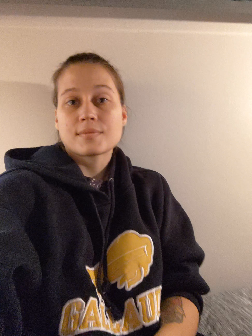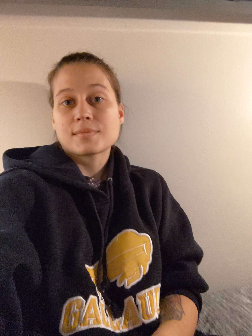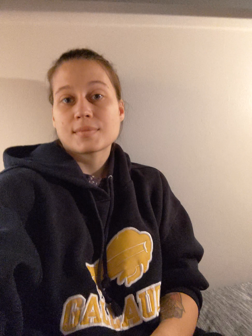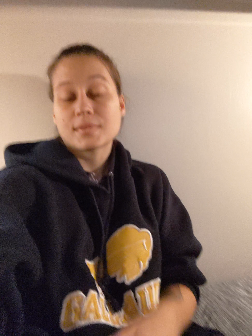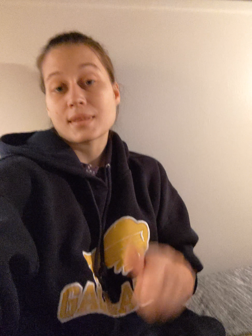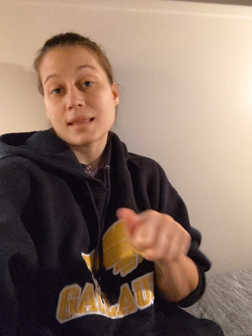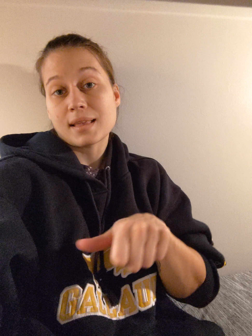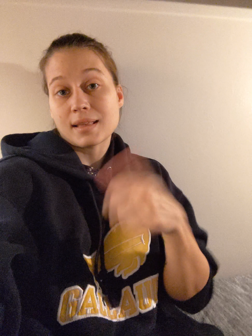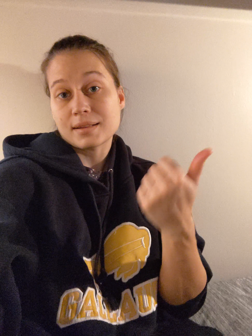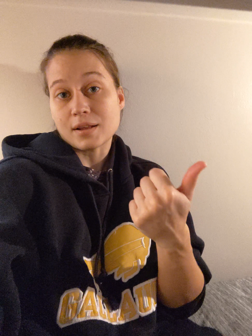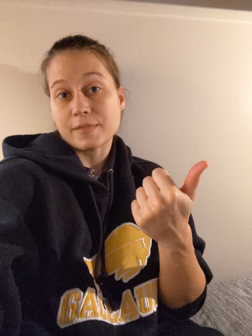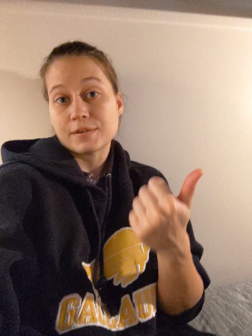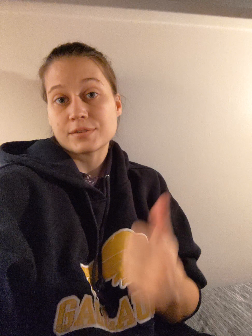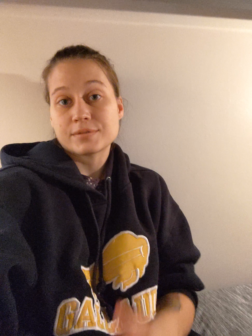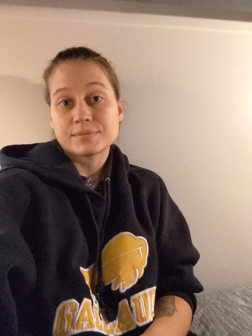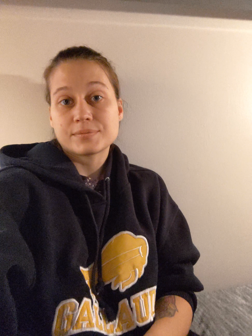another